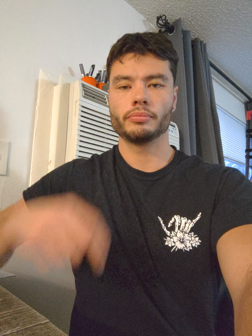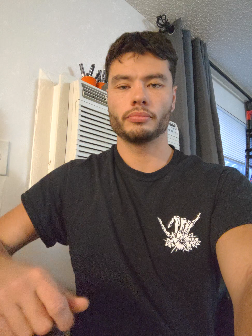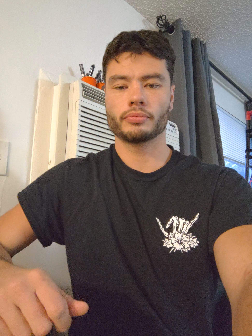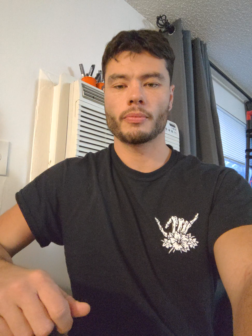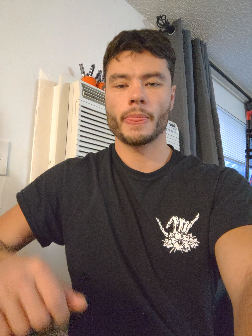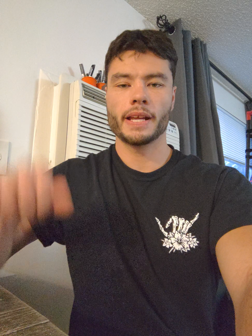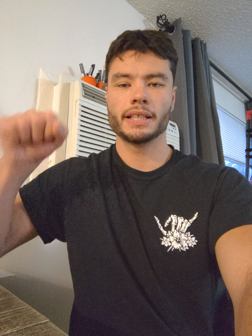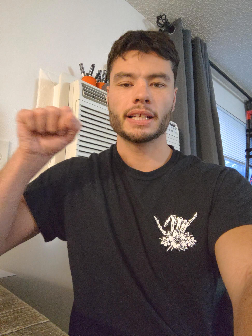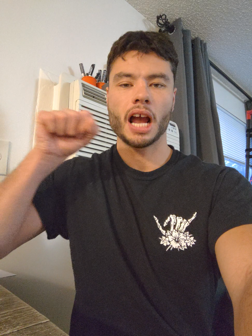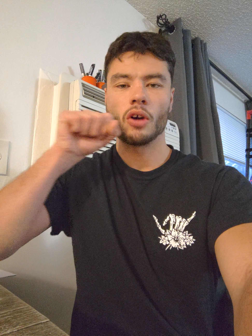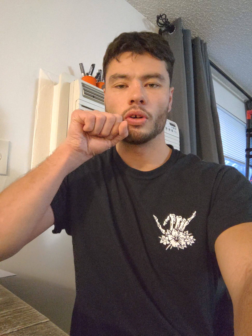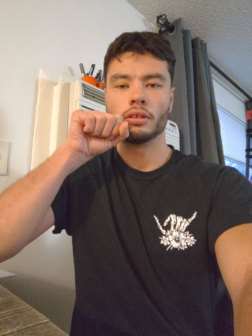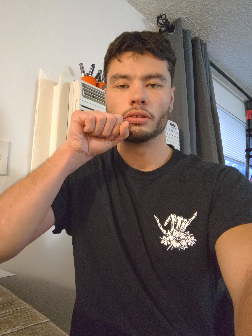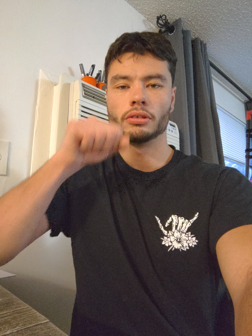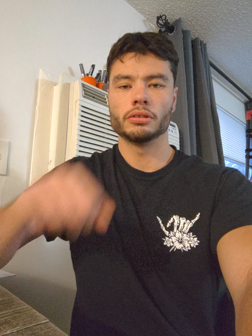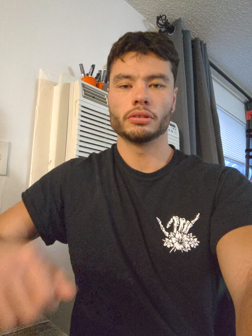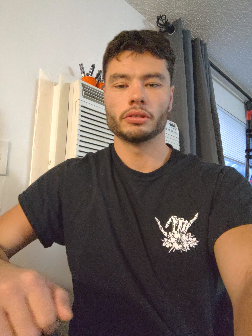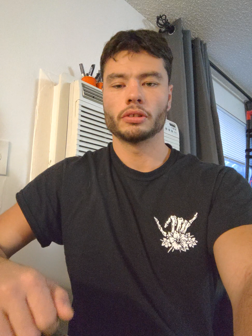carrot